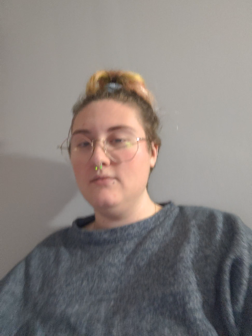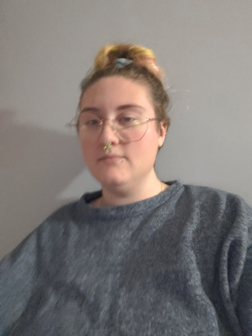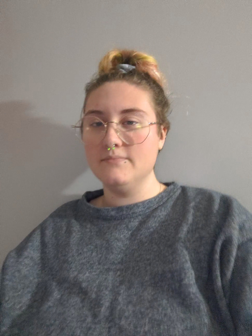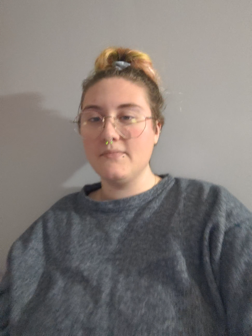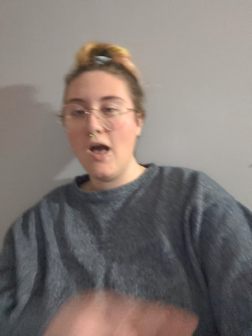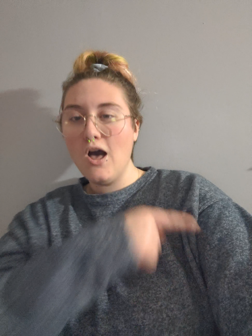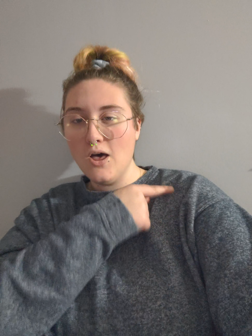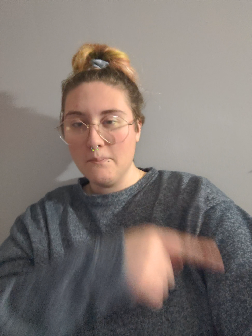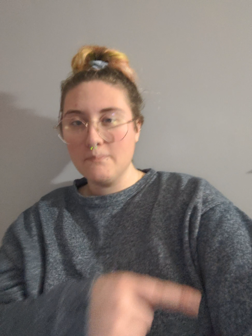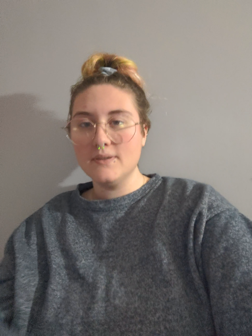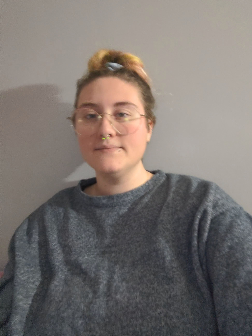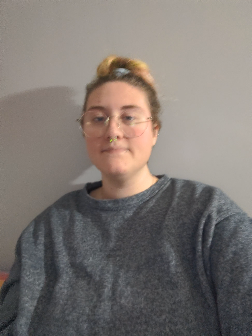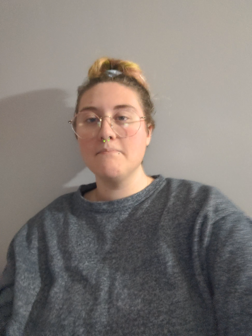arm